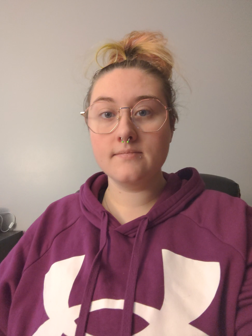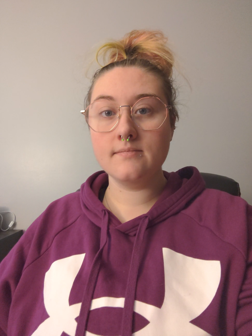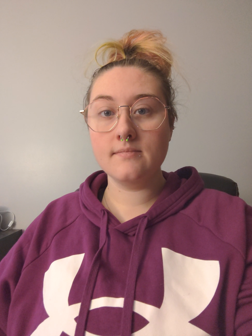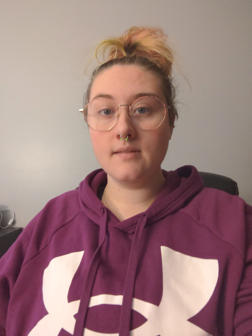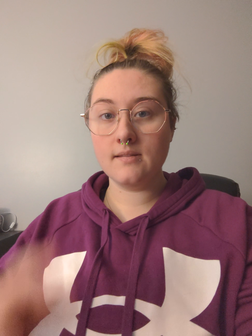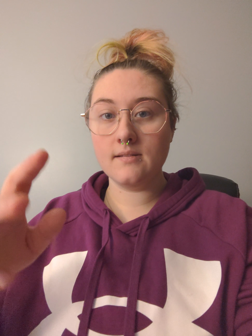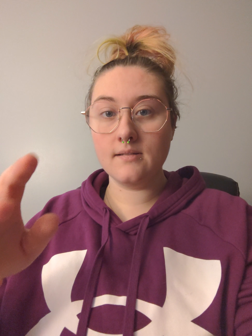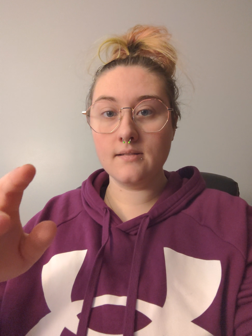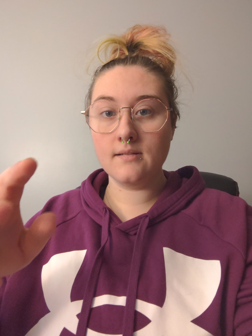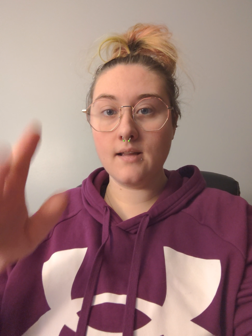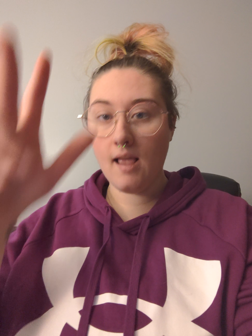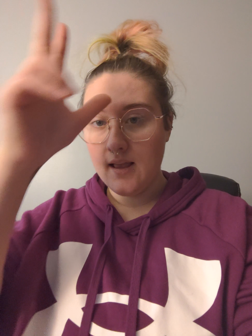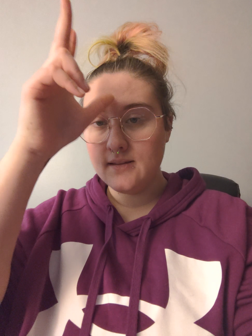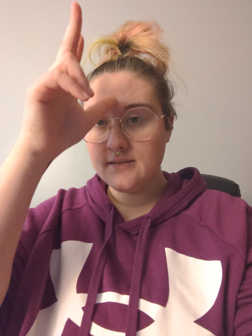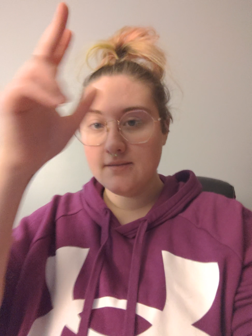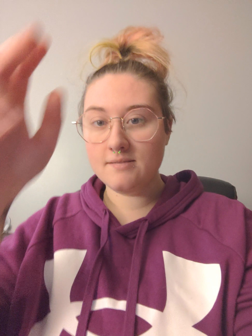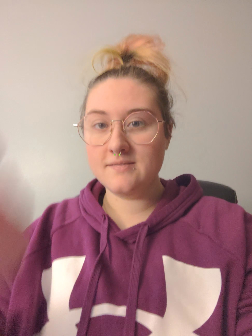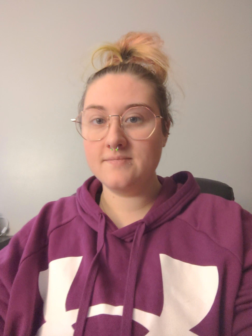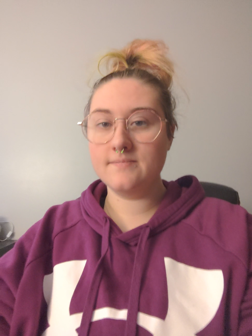hen